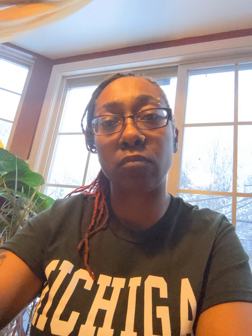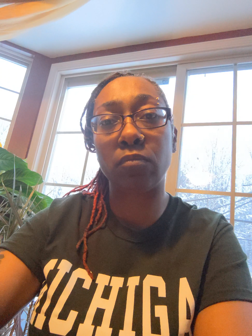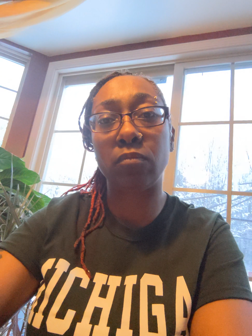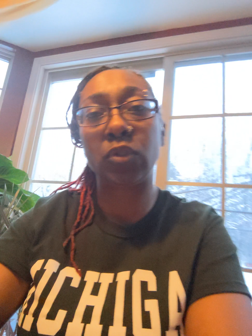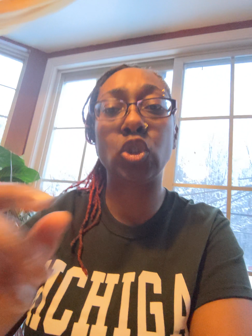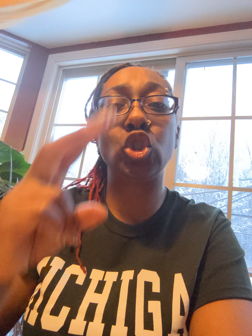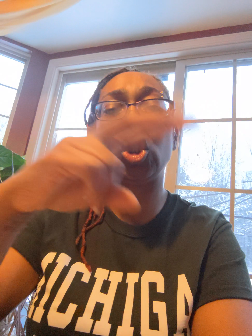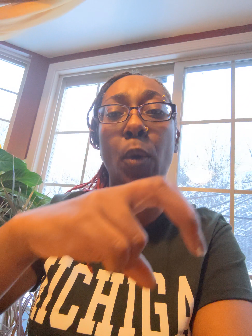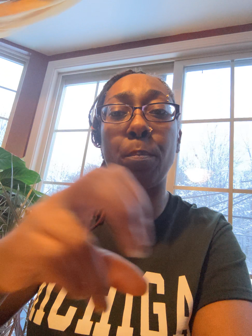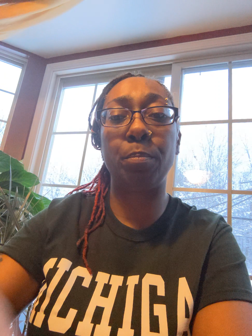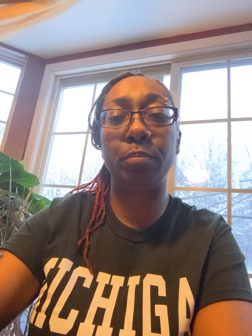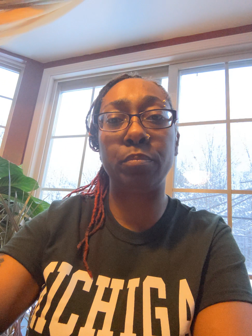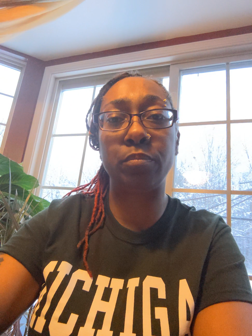jump